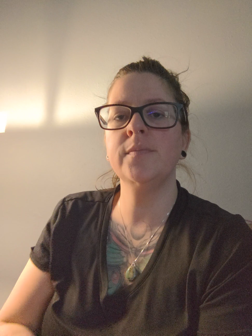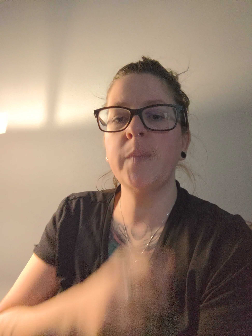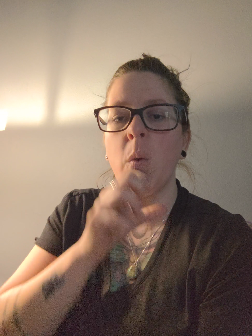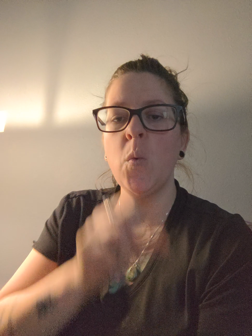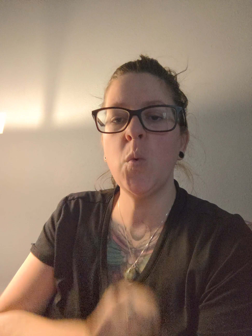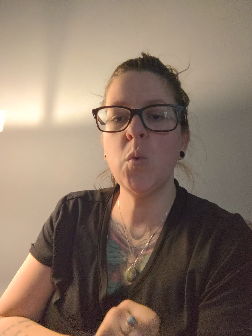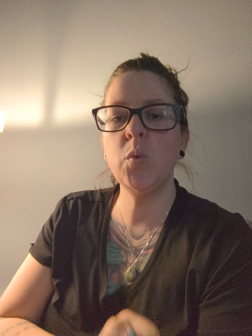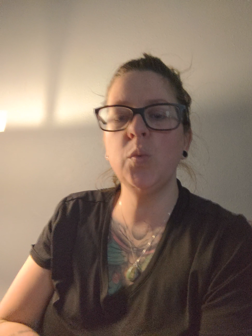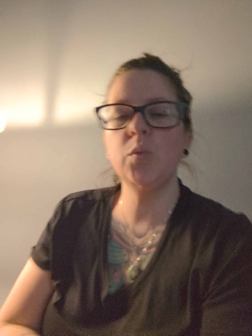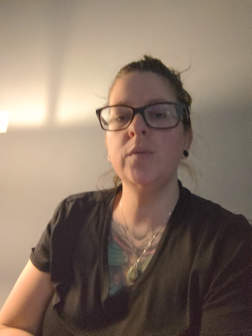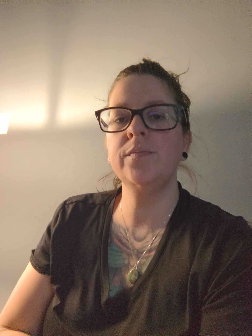old